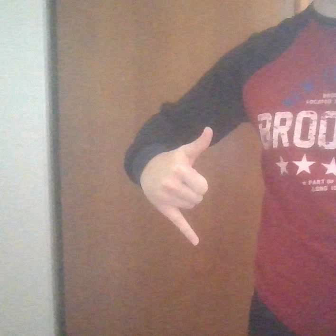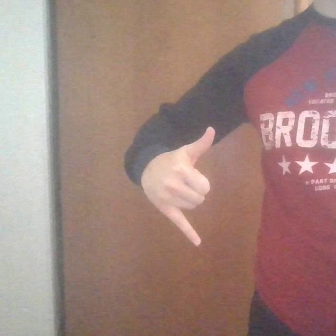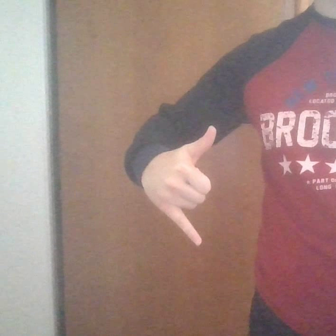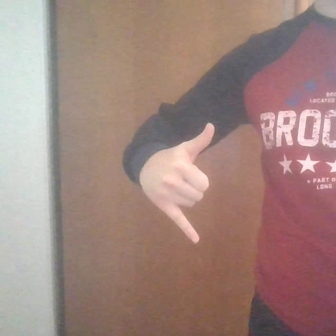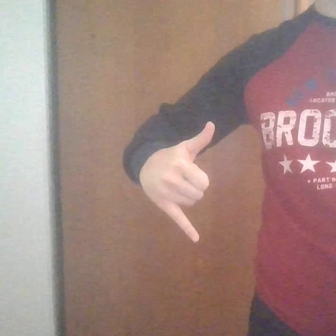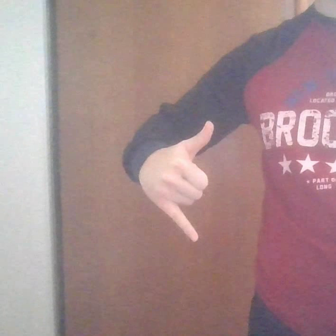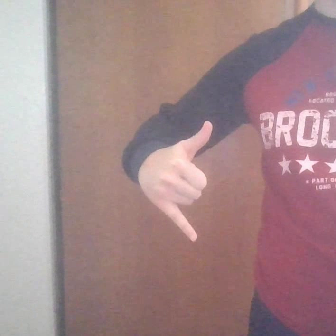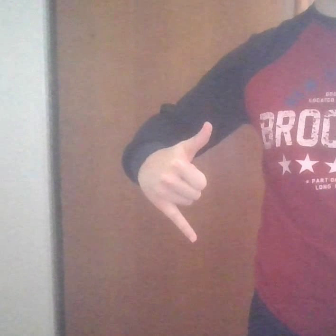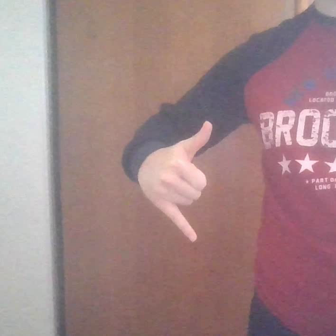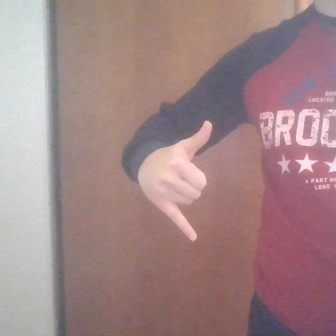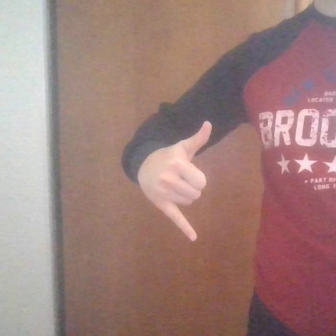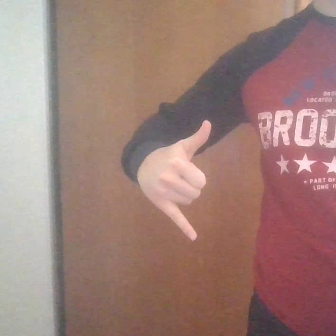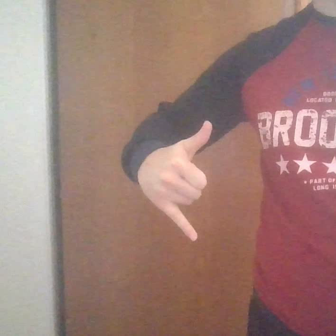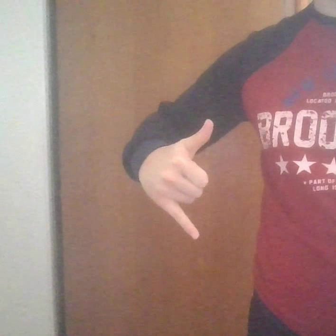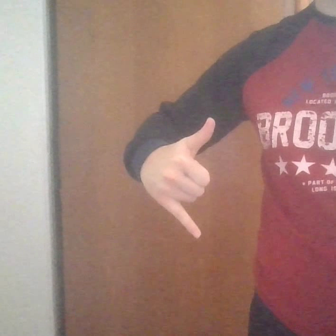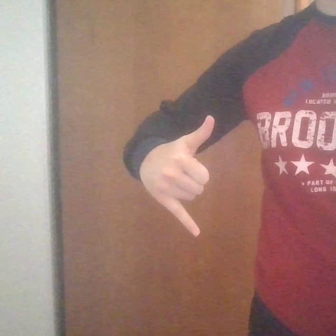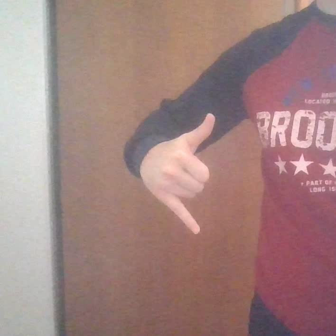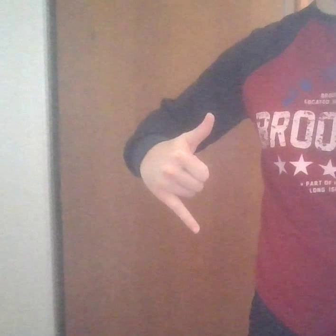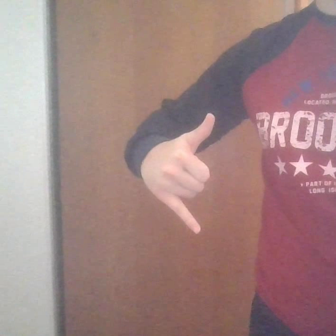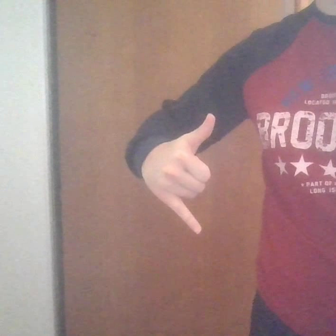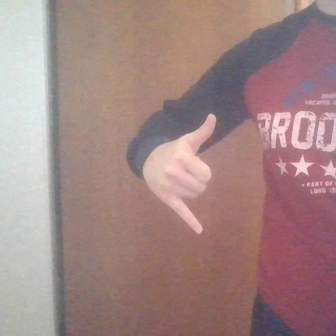У